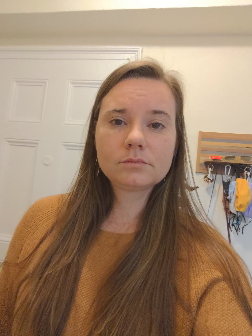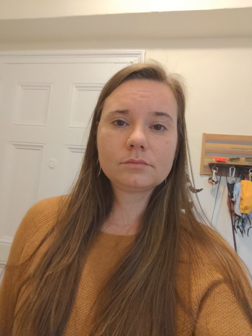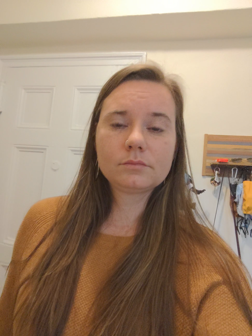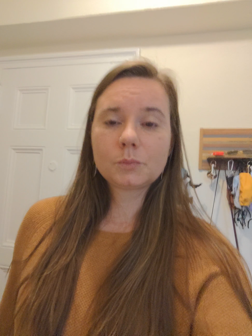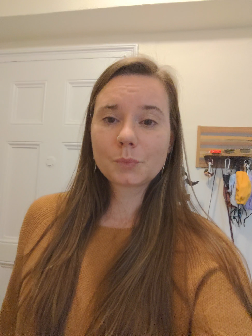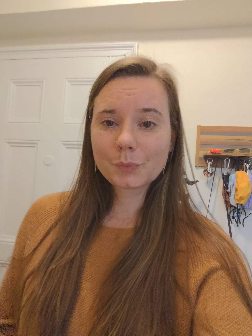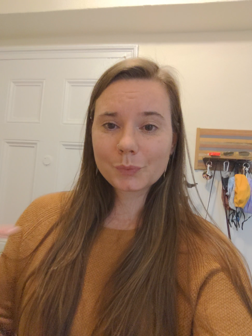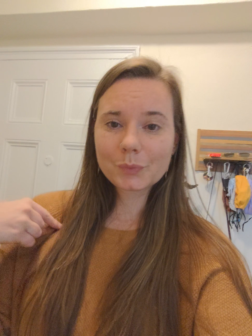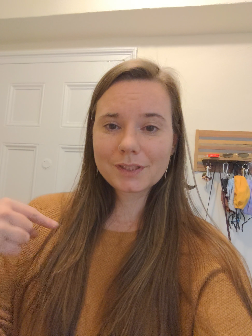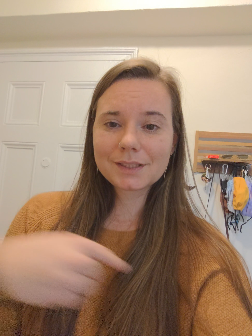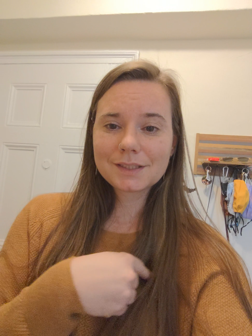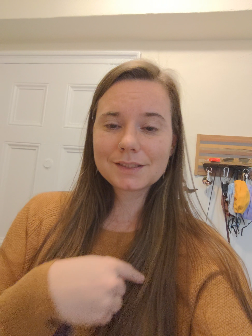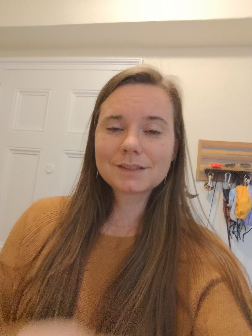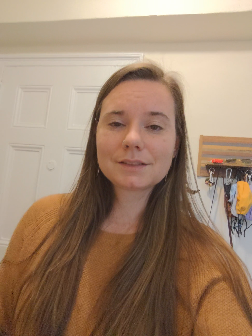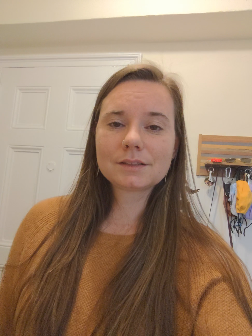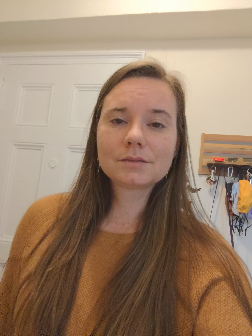we